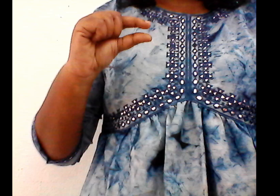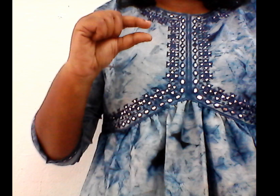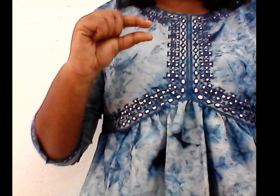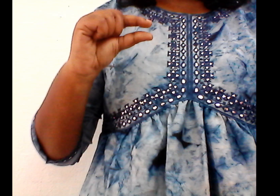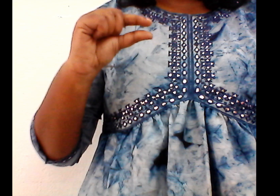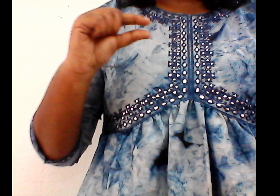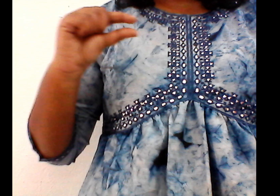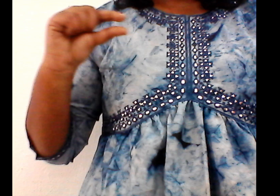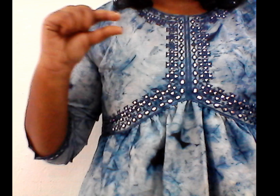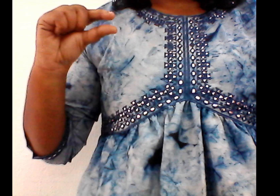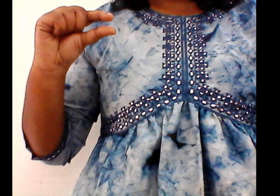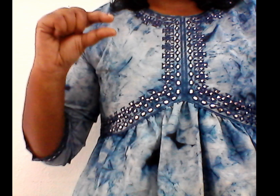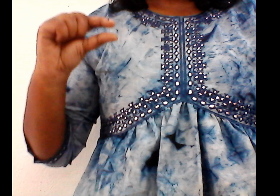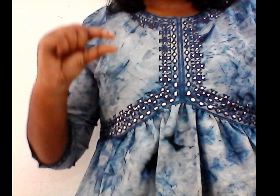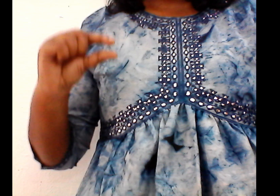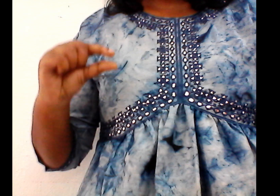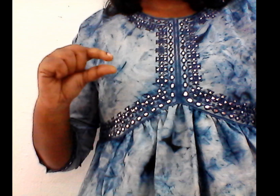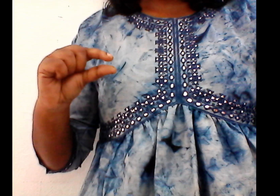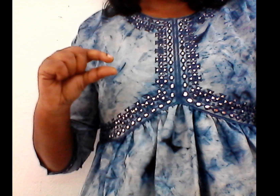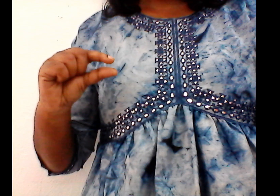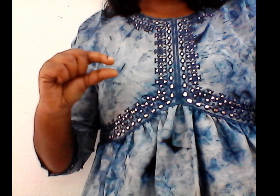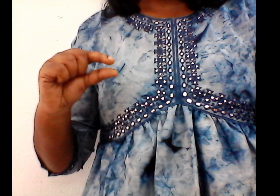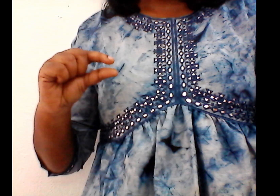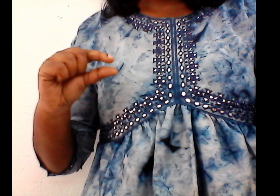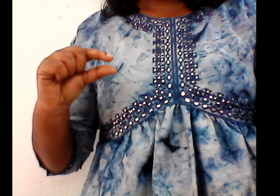ഊ